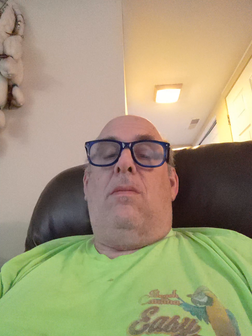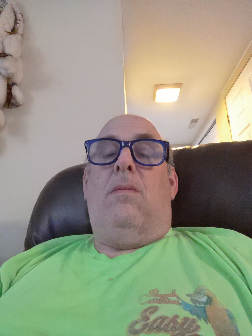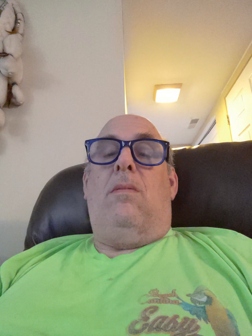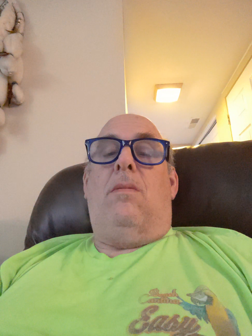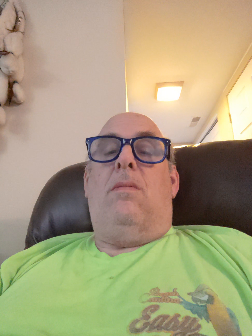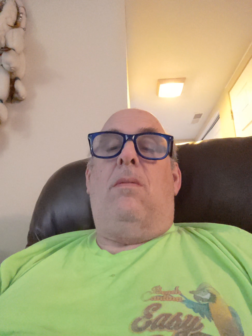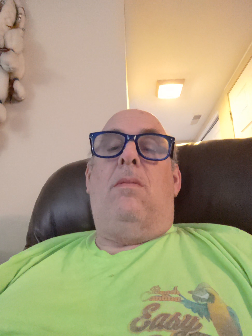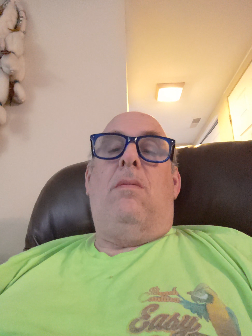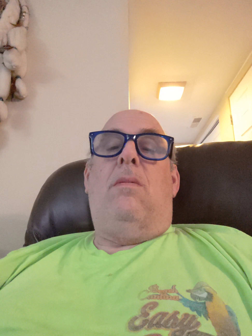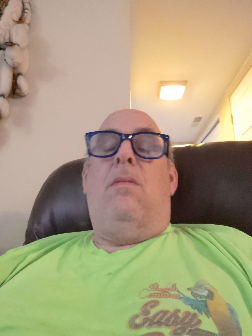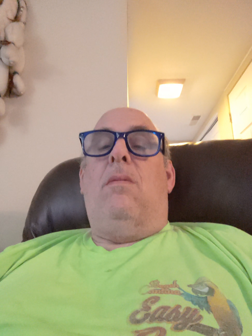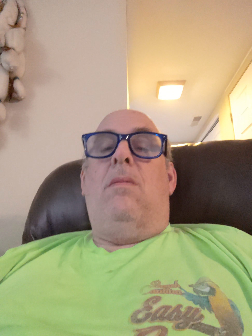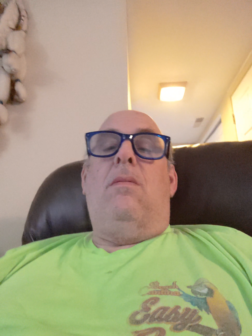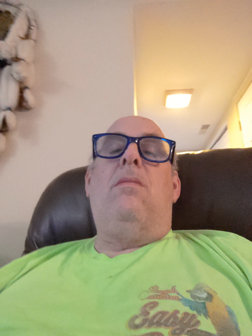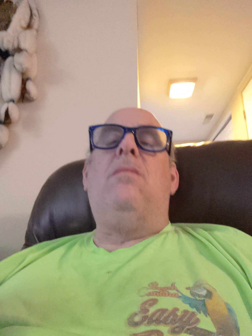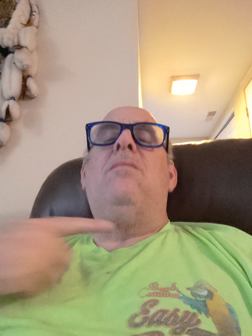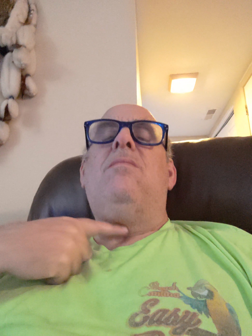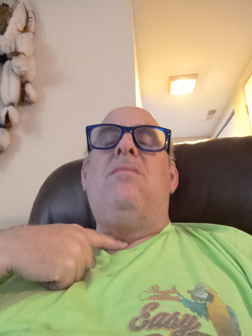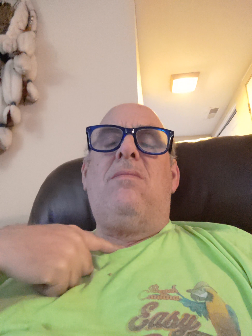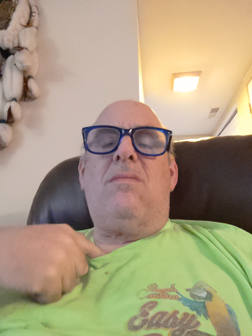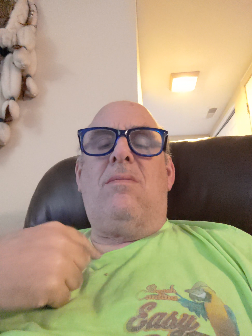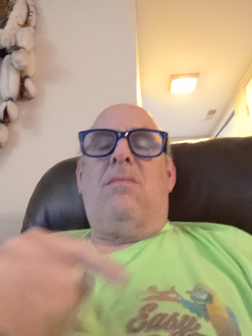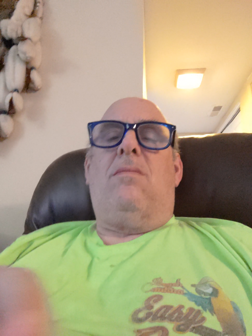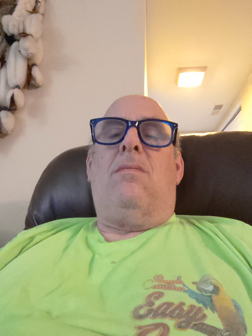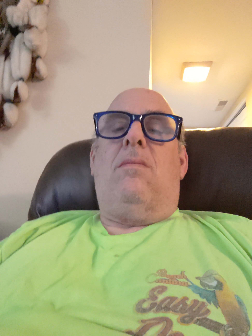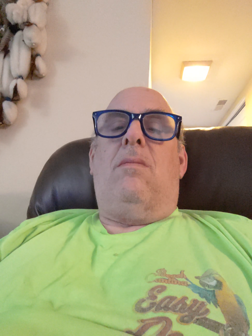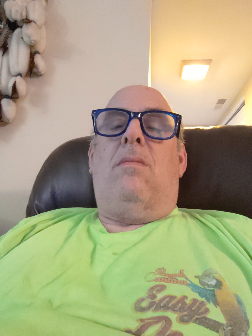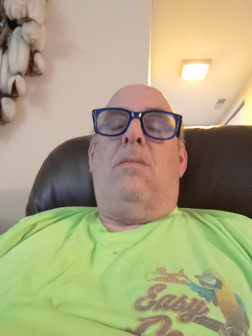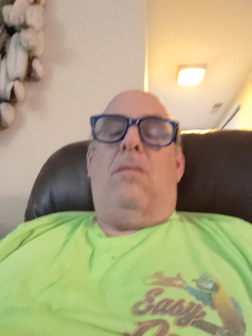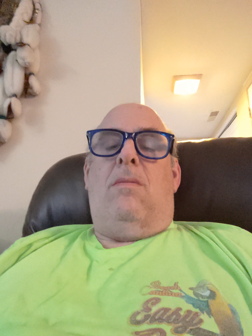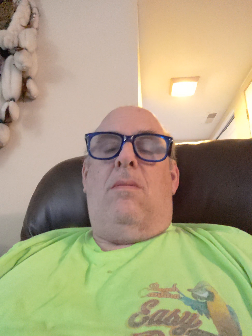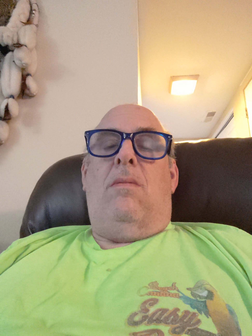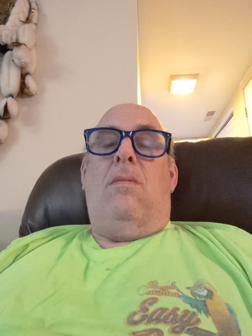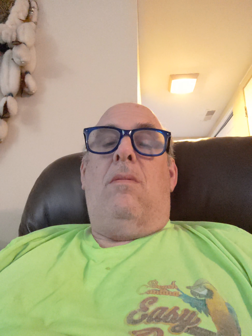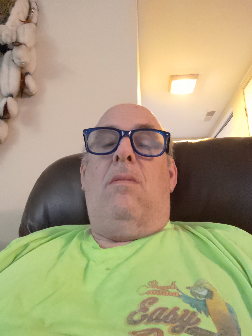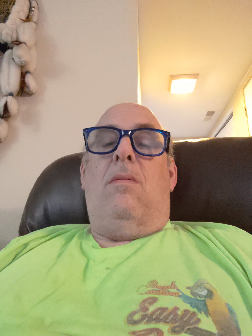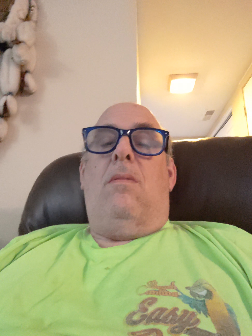thirsty